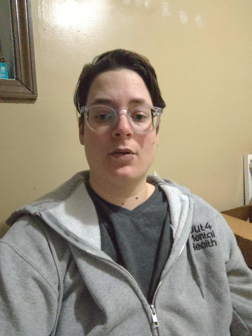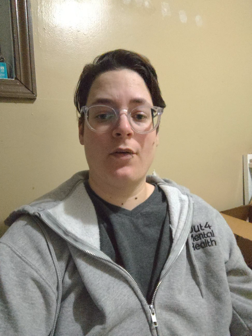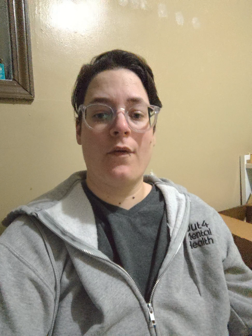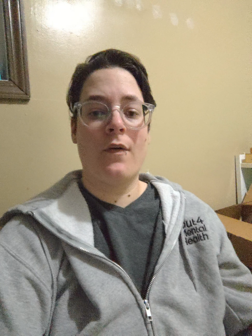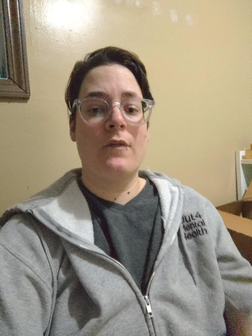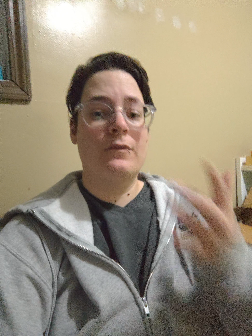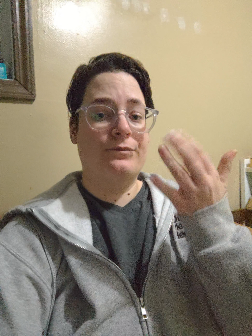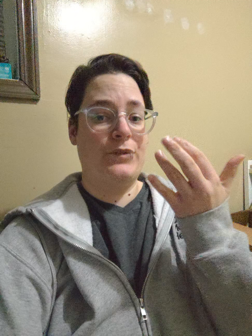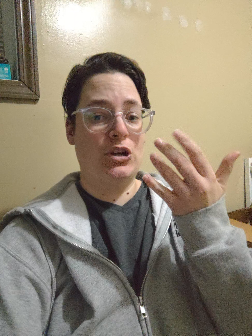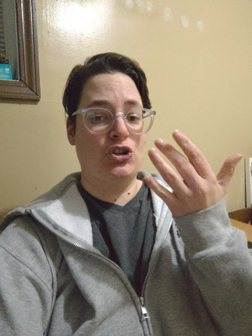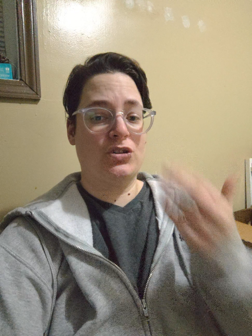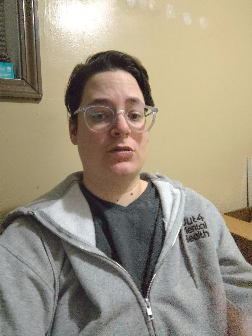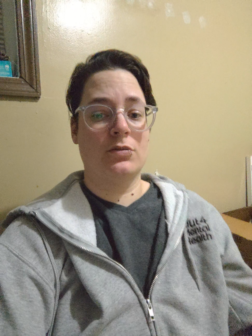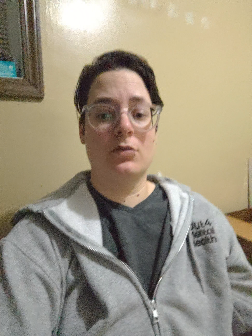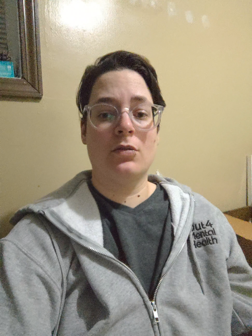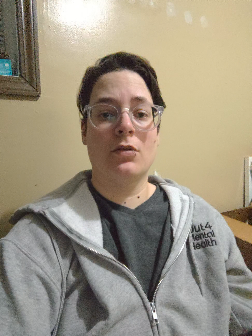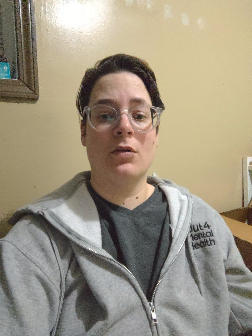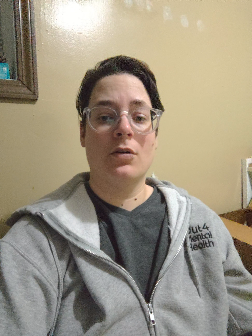finger